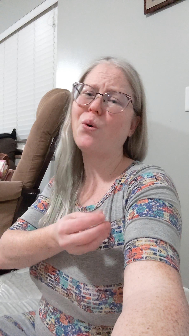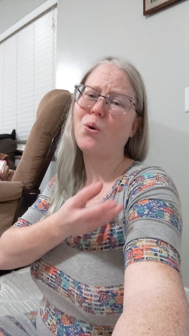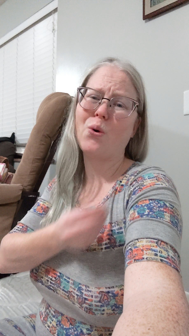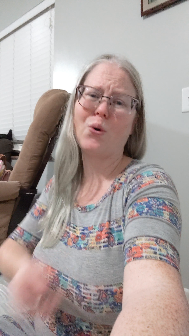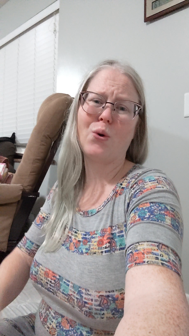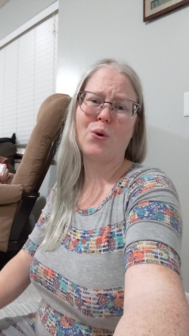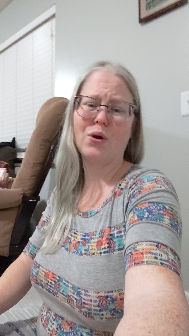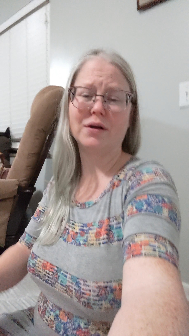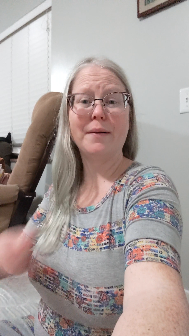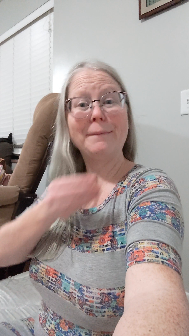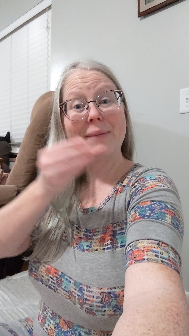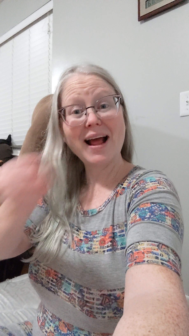buy